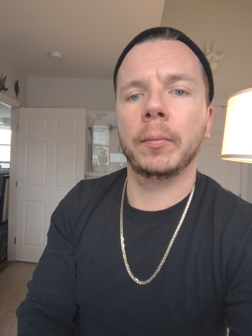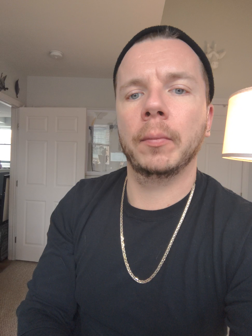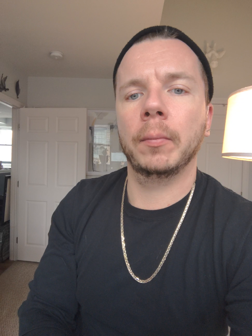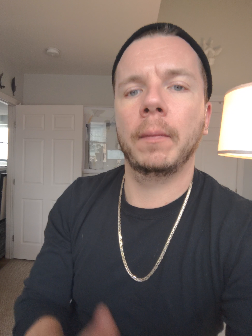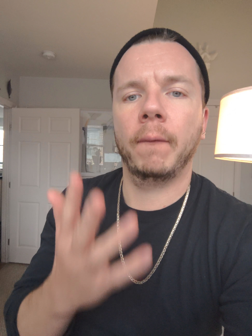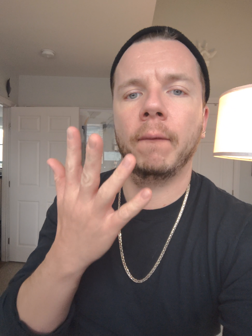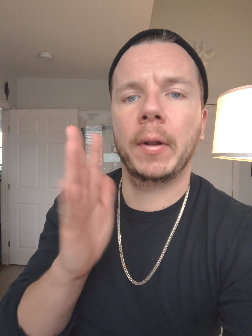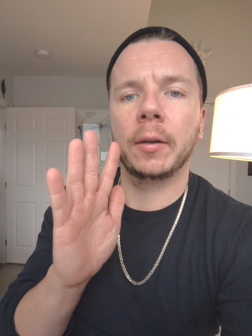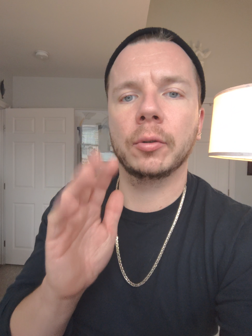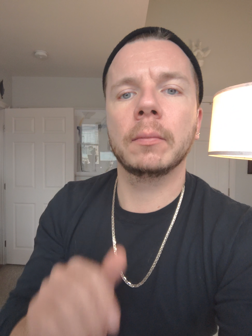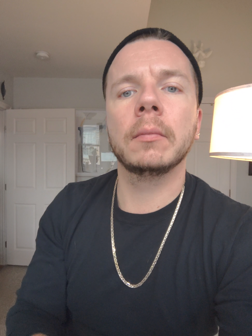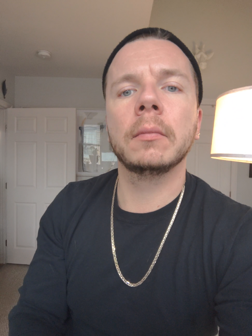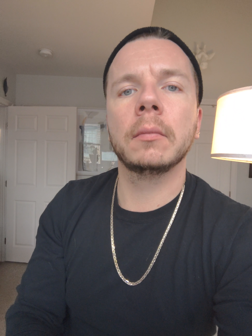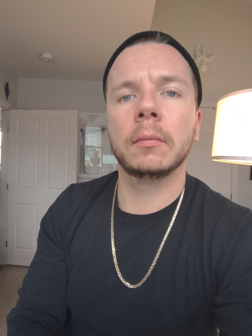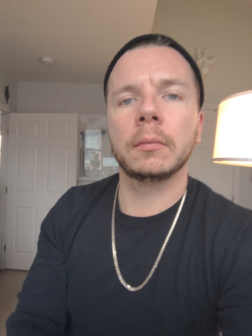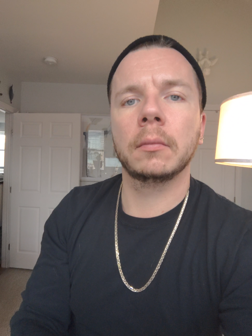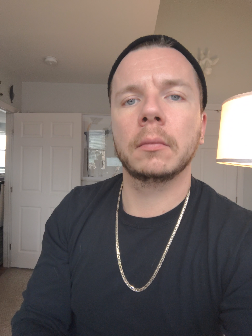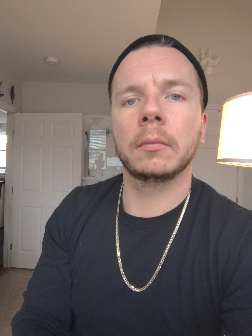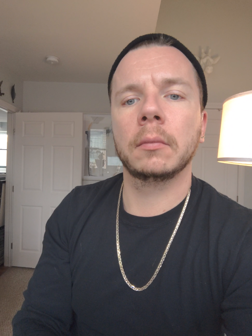finish